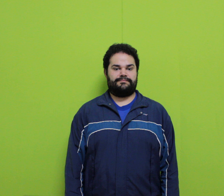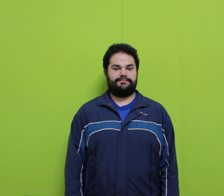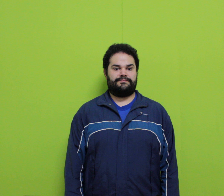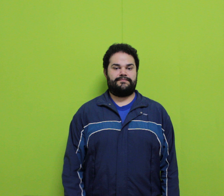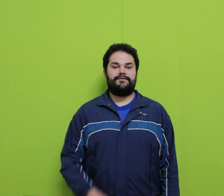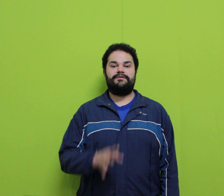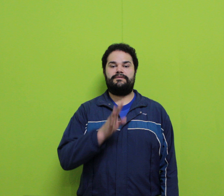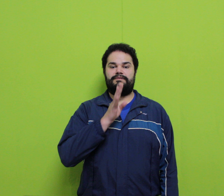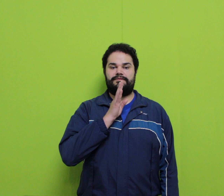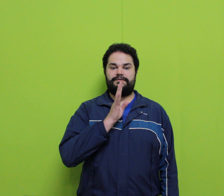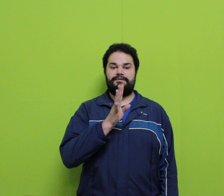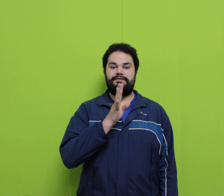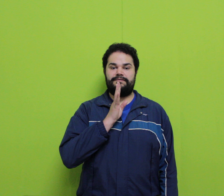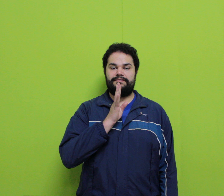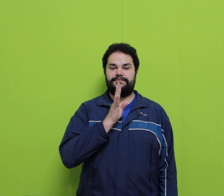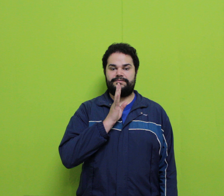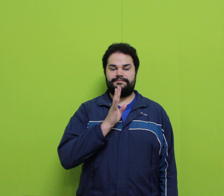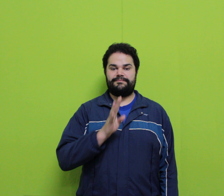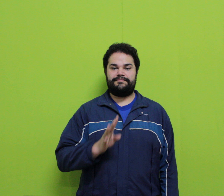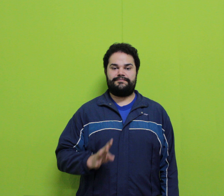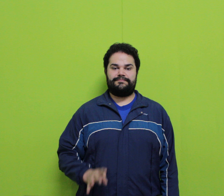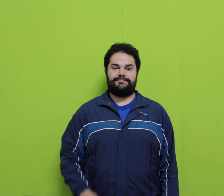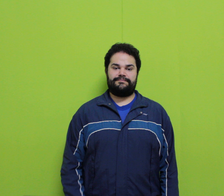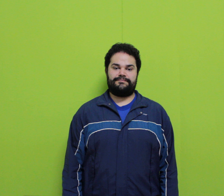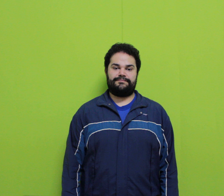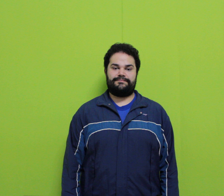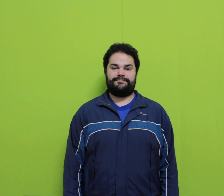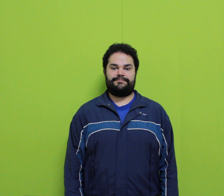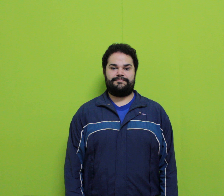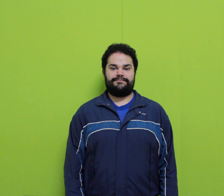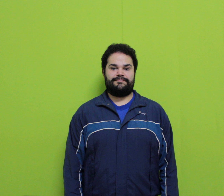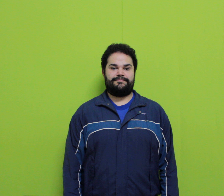conhecer